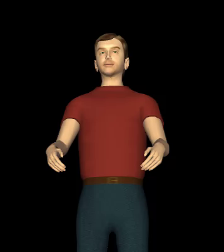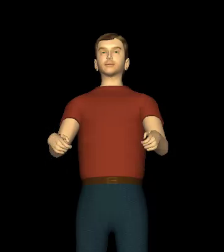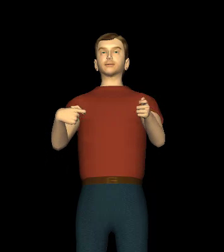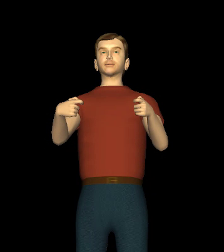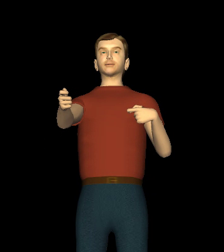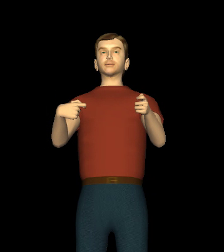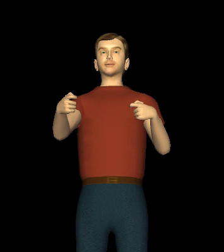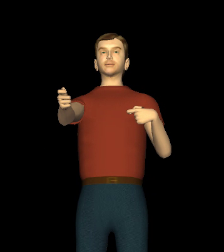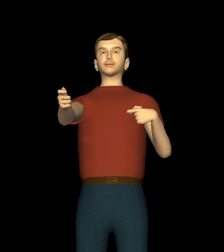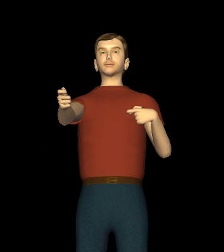تجارة